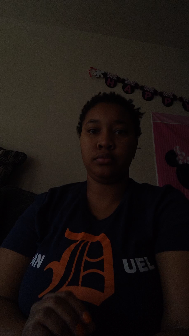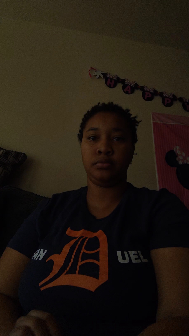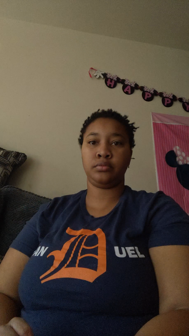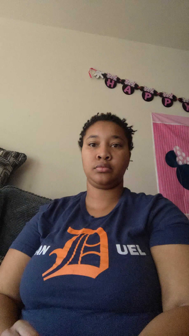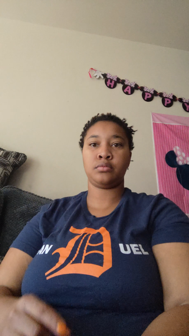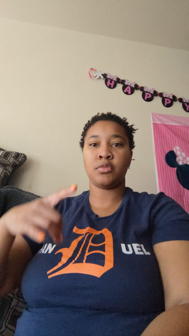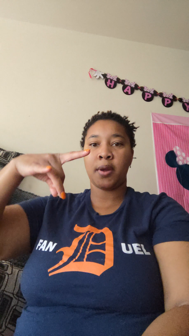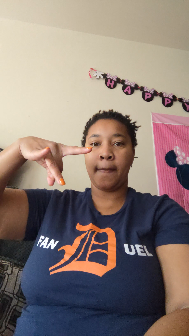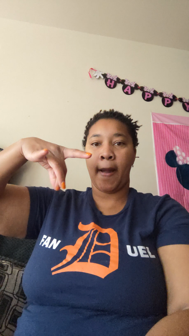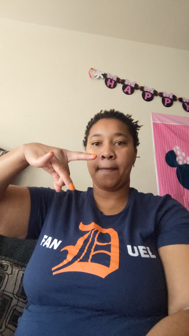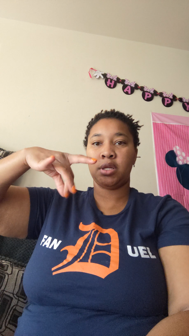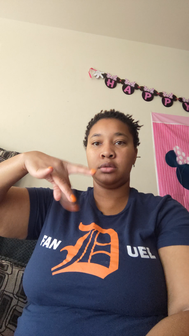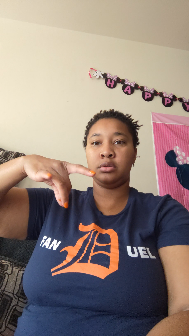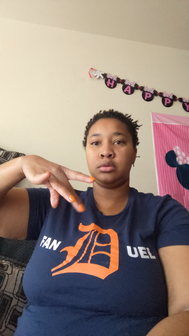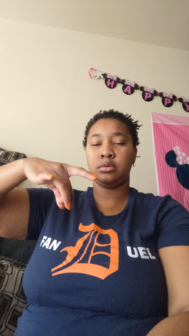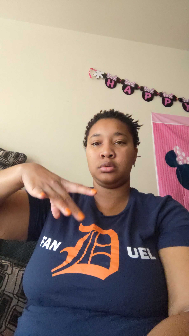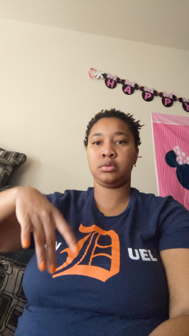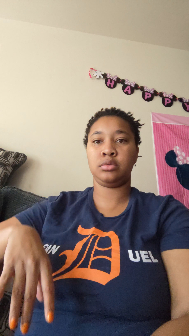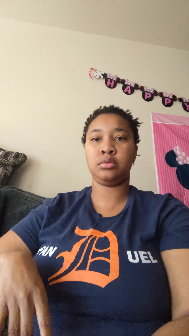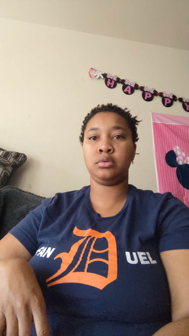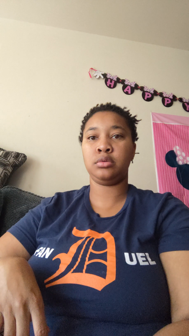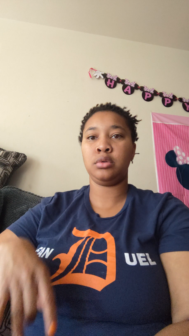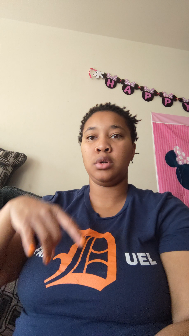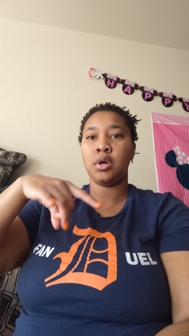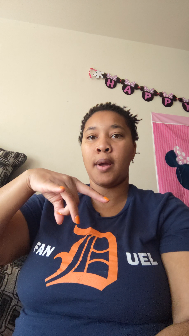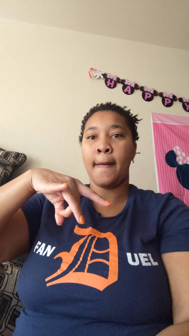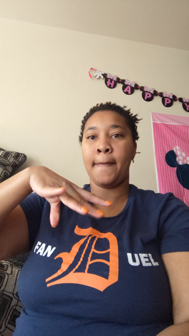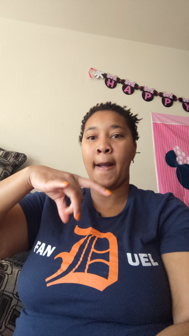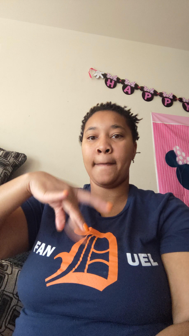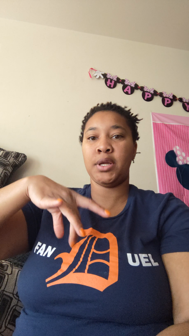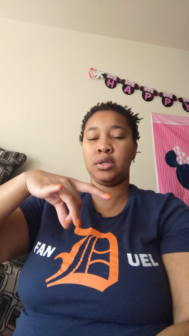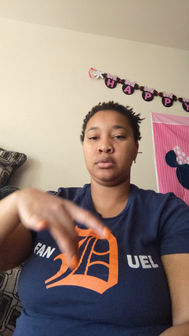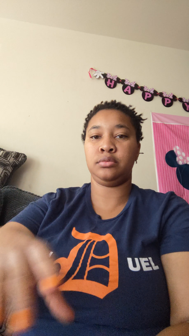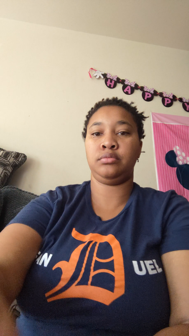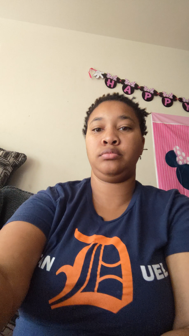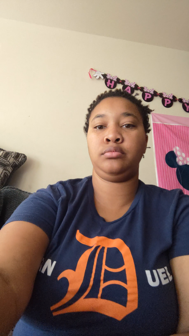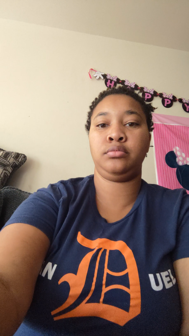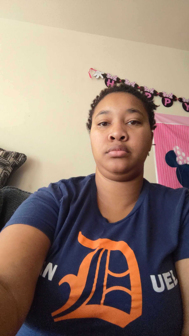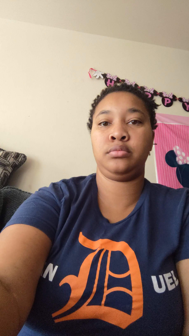pumpkin